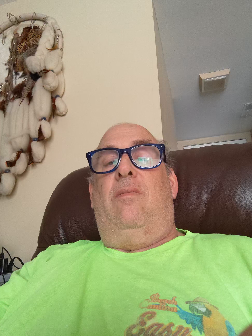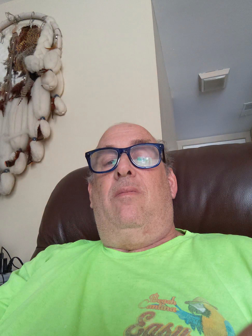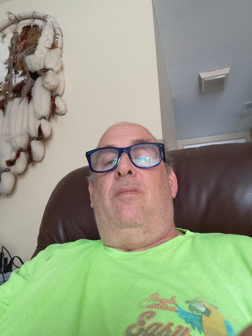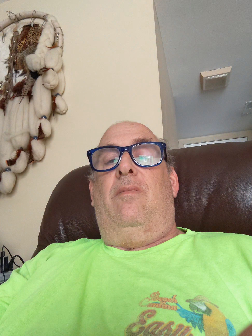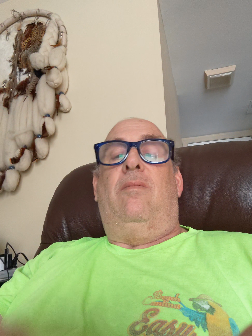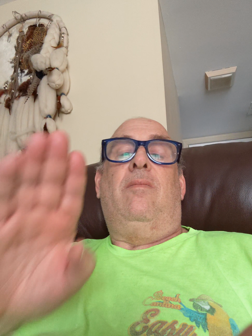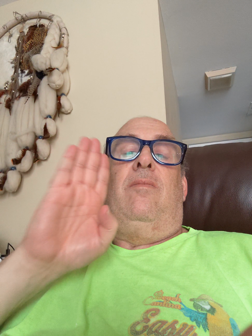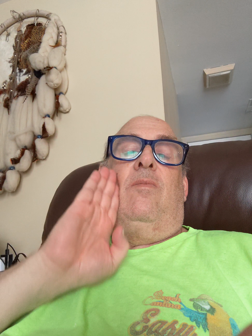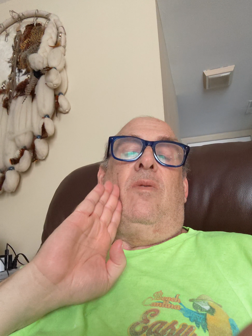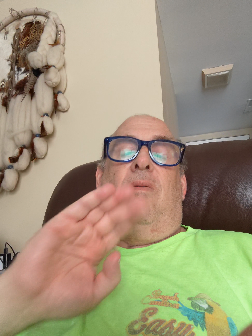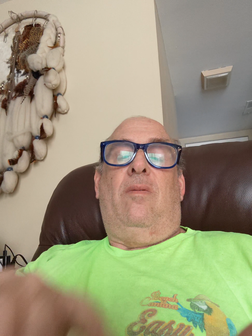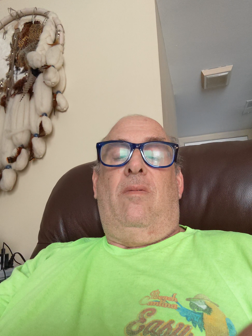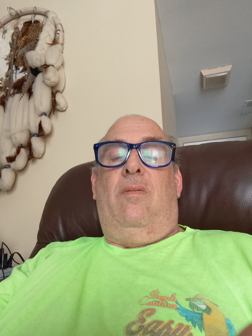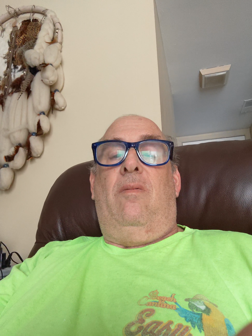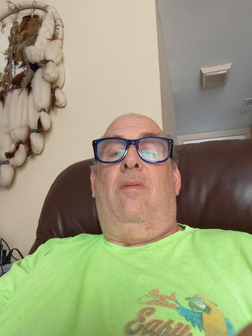brown